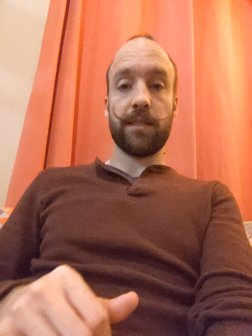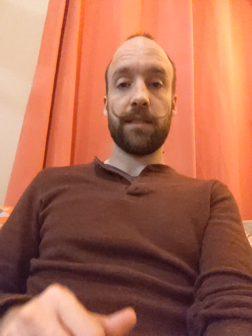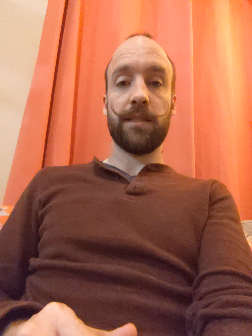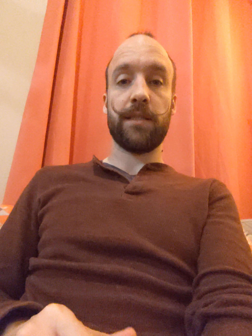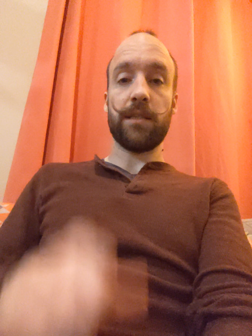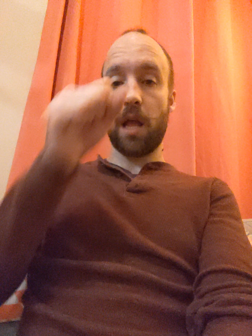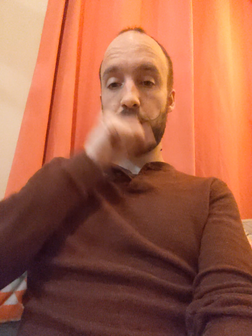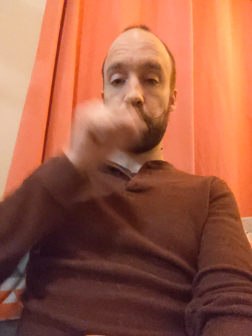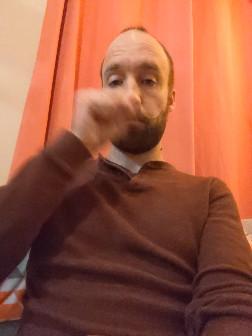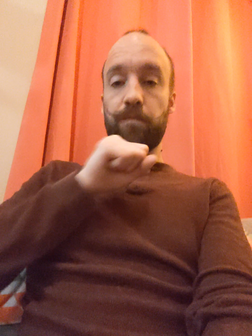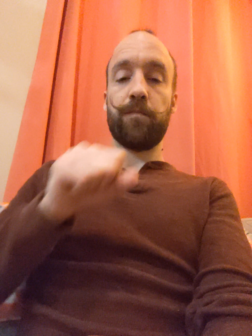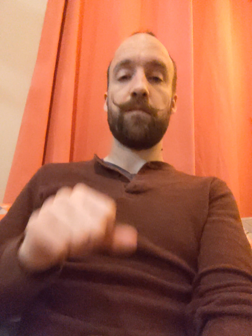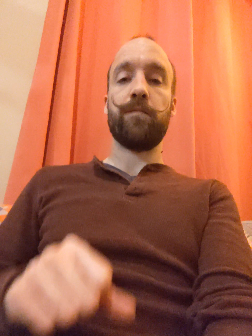ice cream